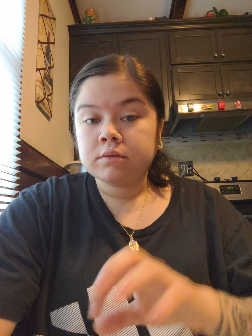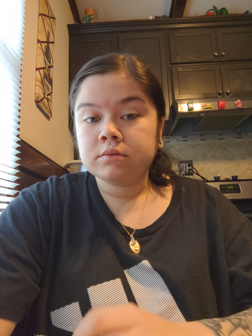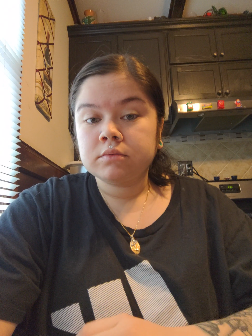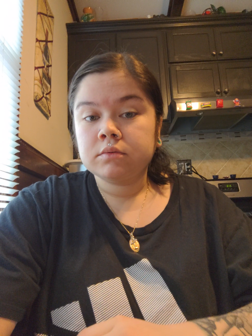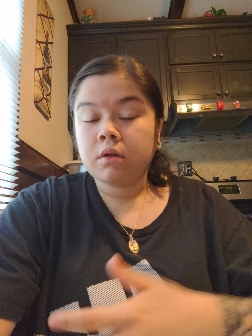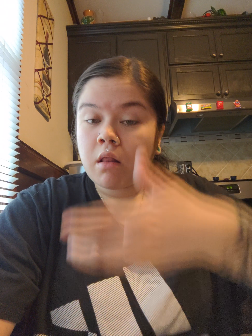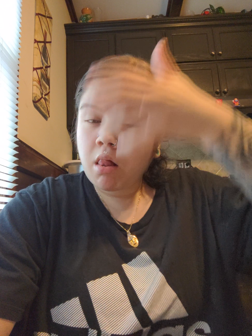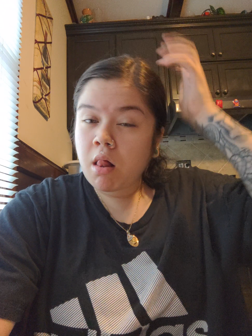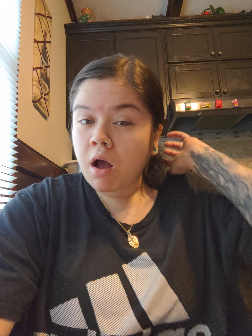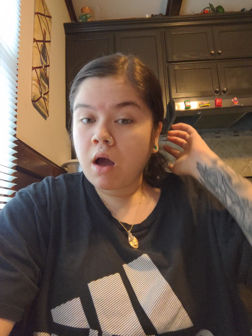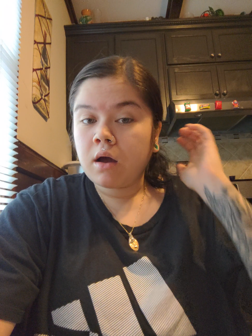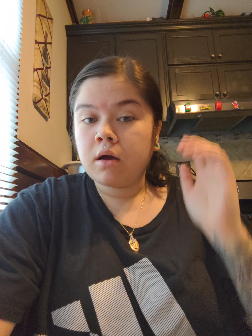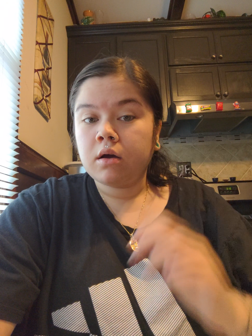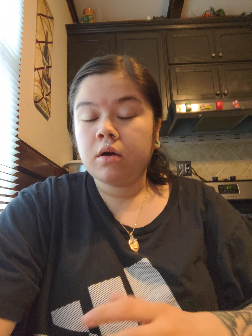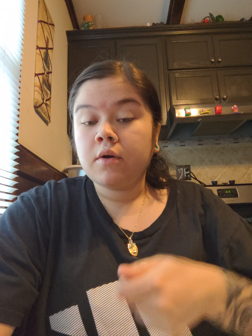lion